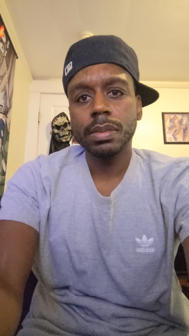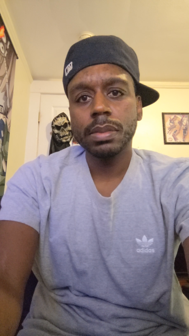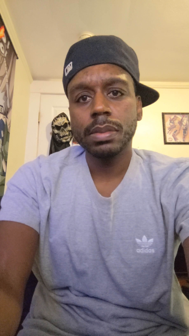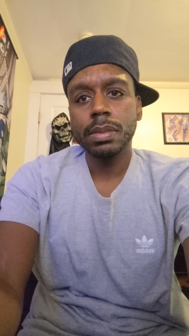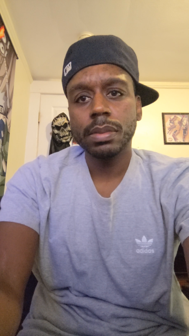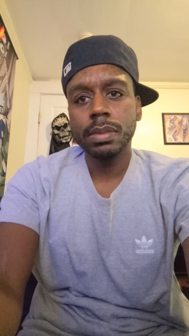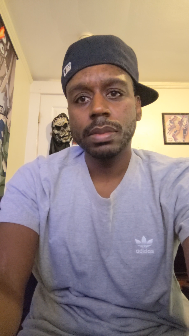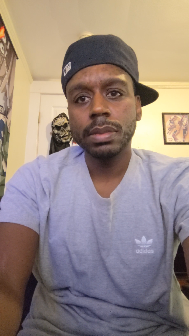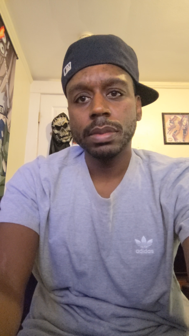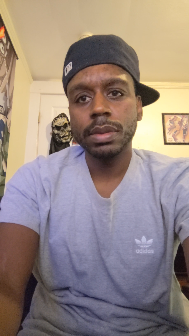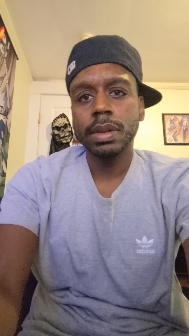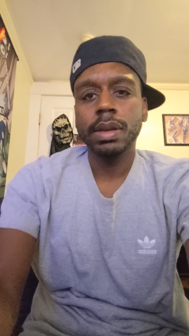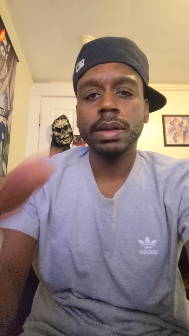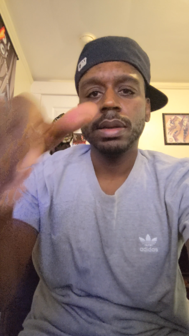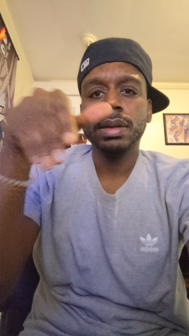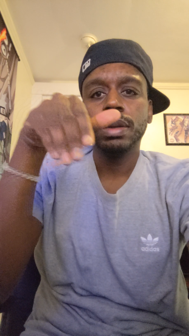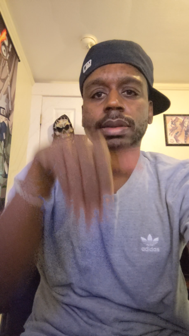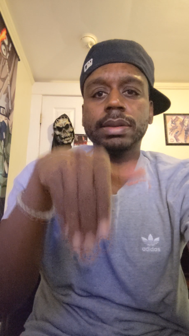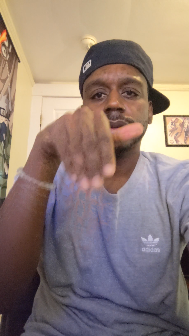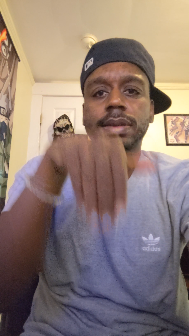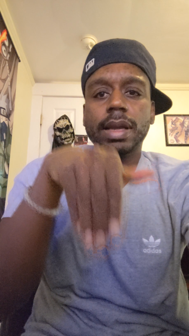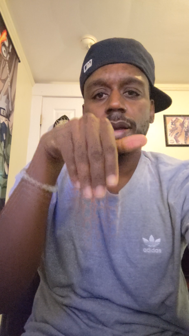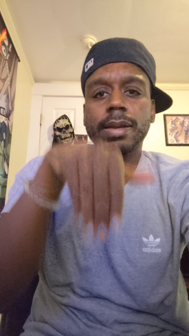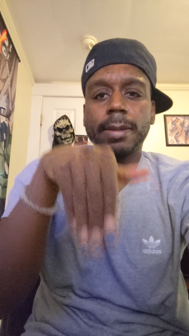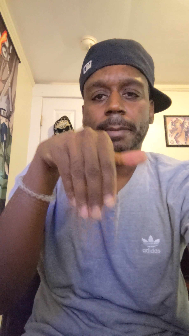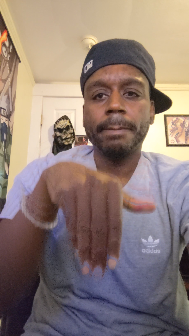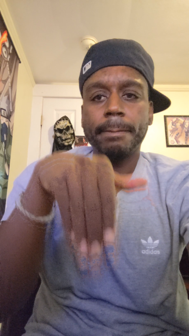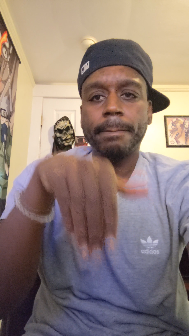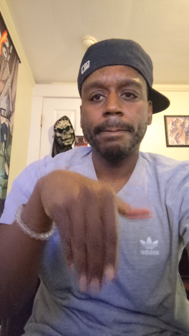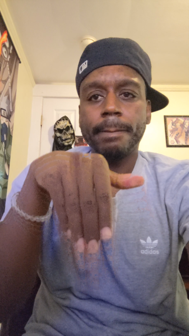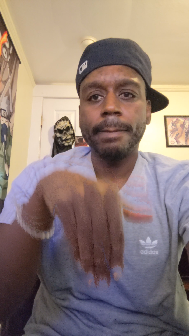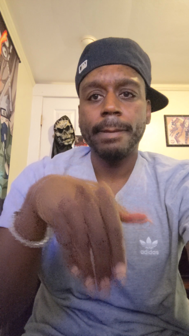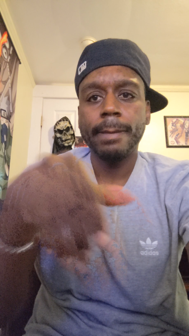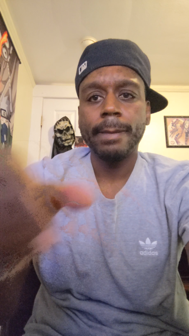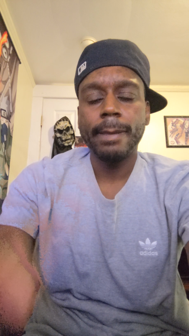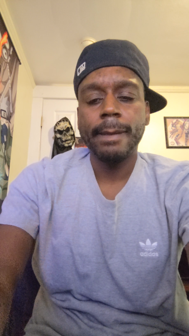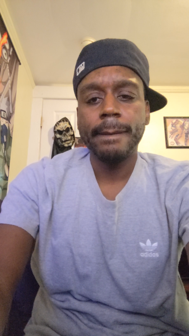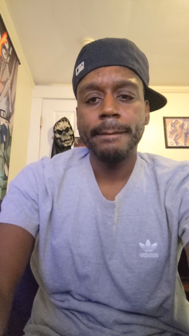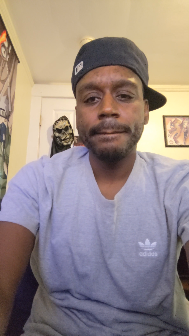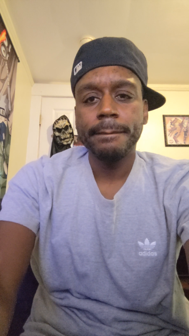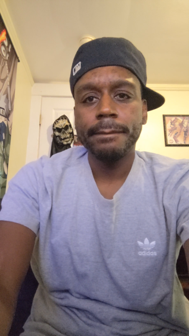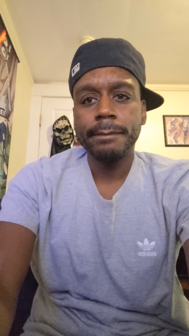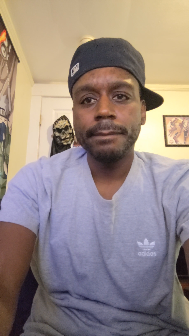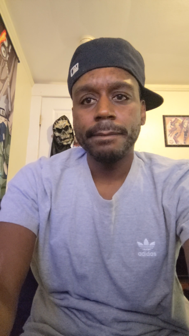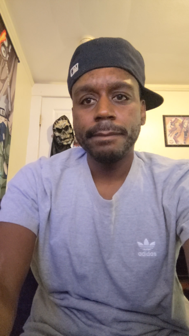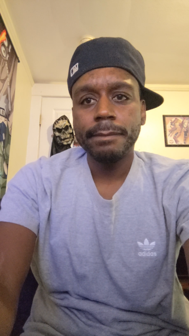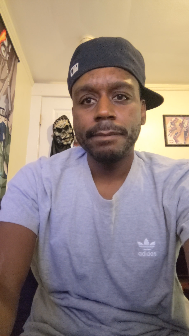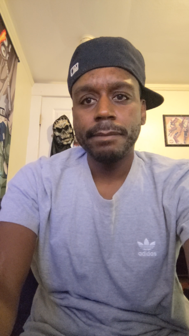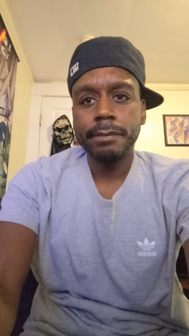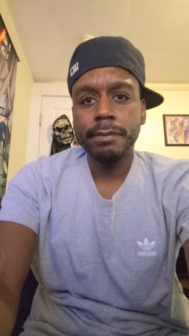inside